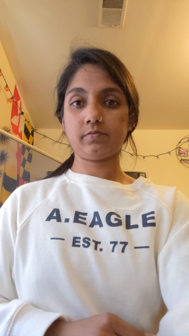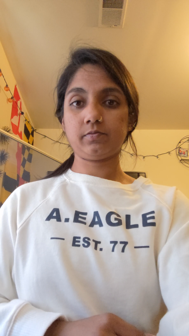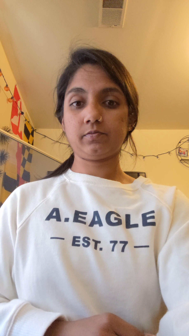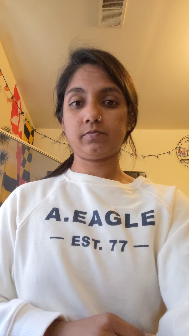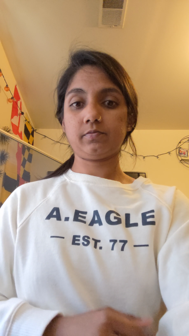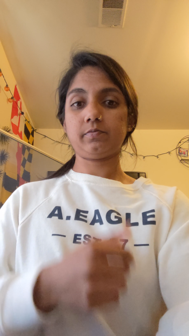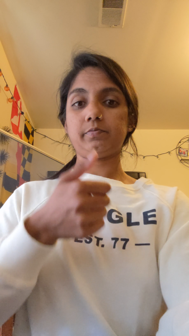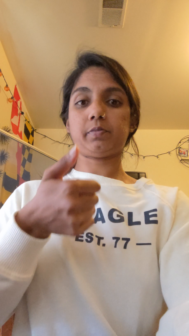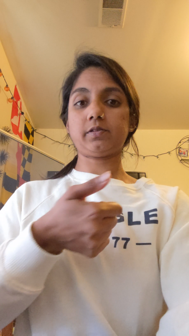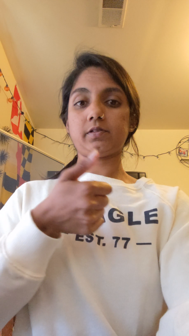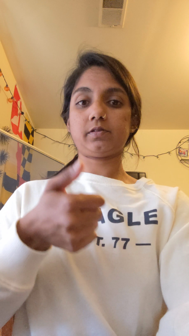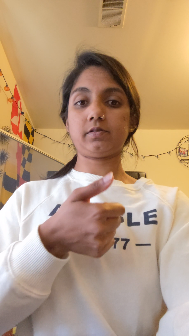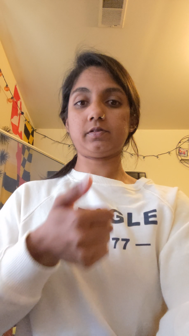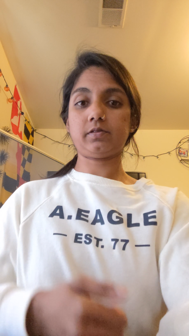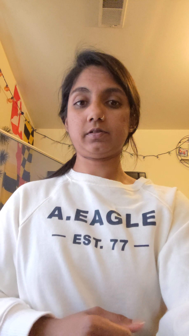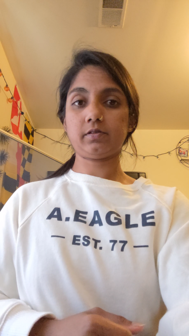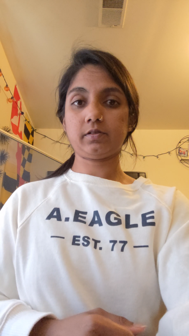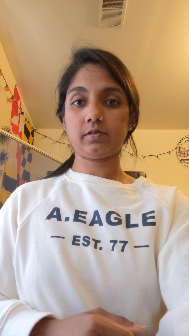basement